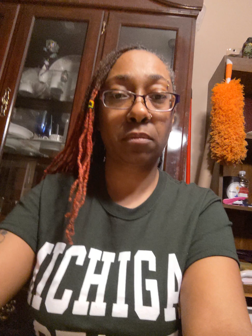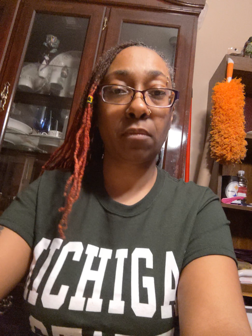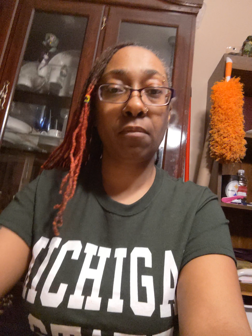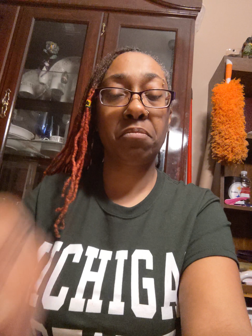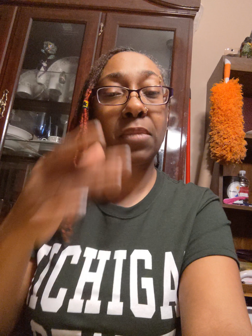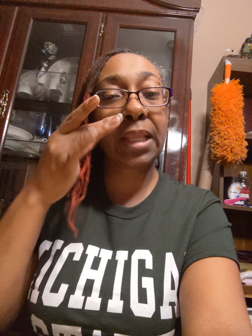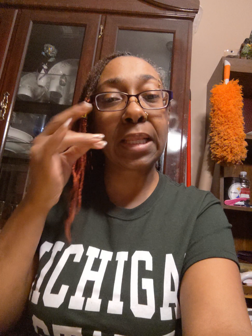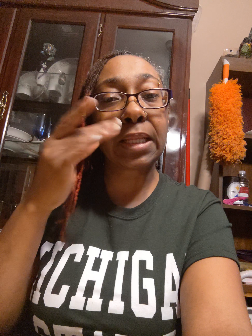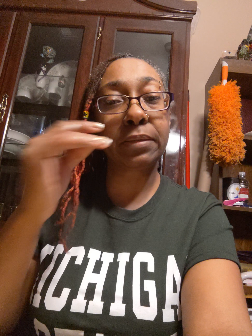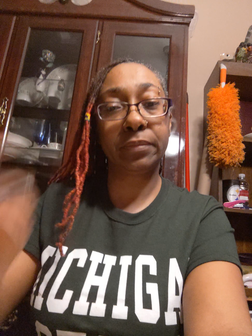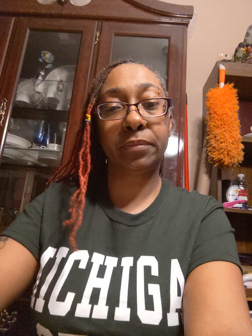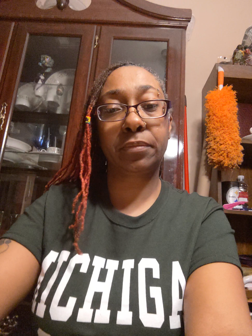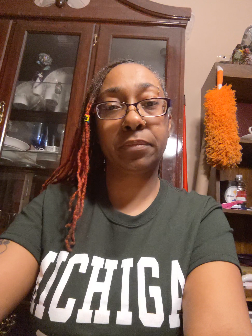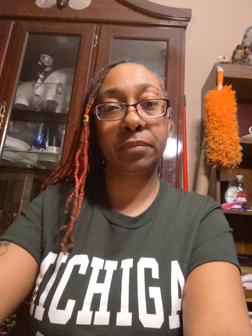kitty